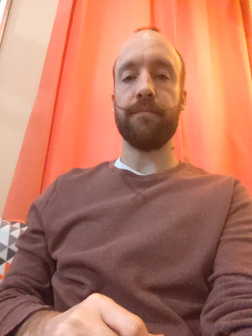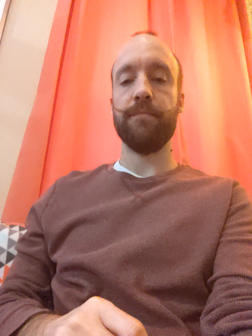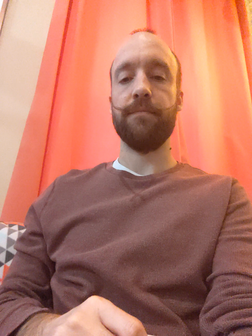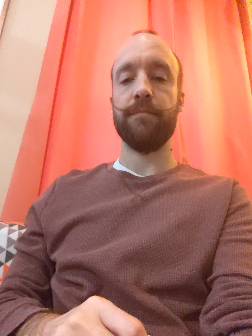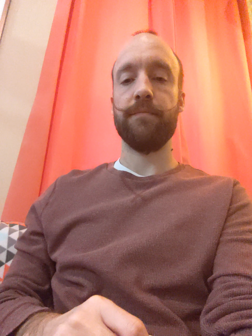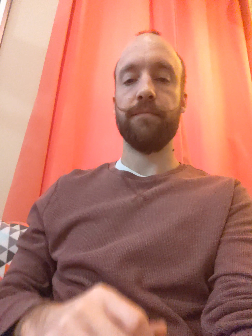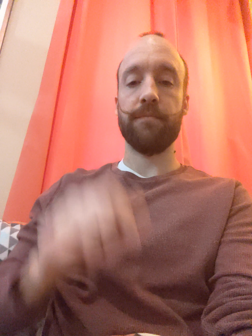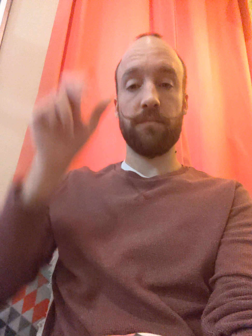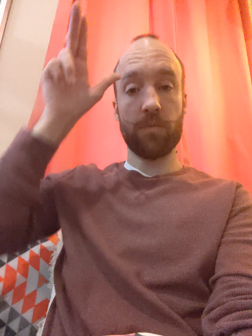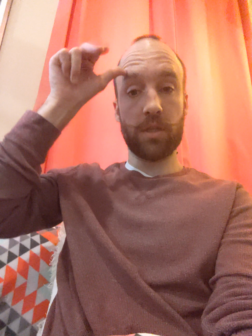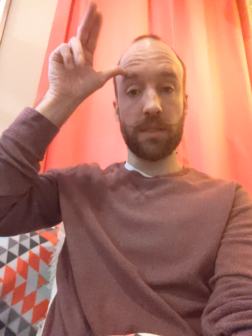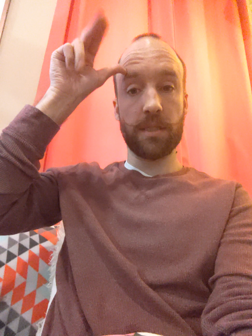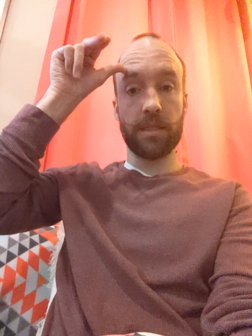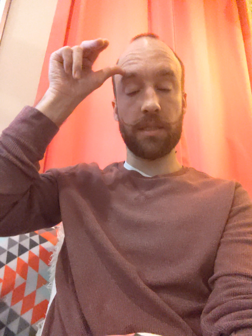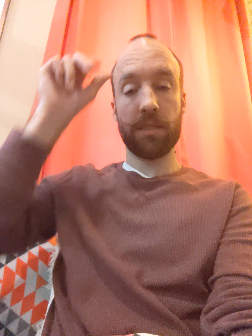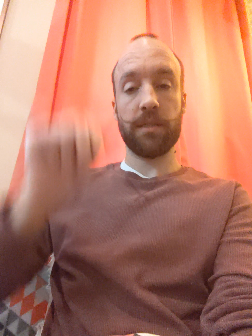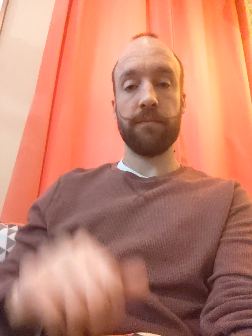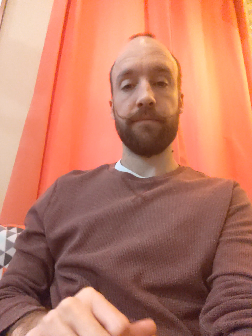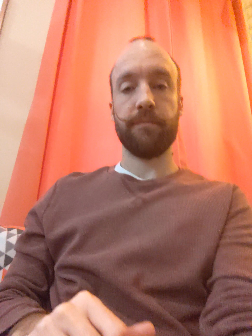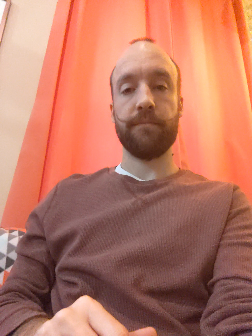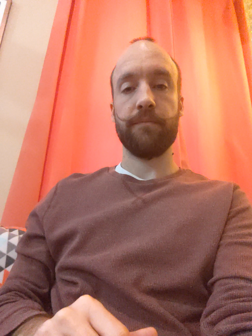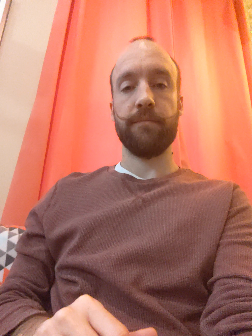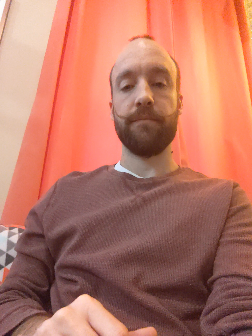horse